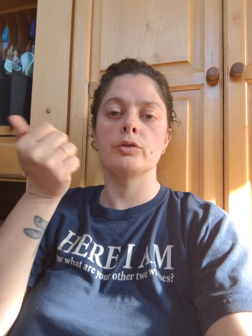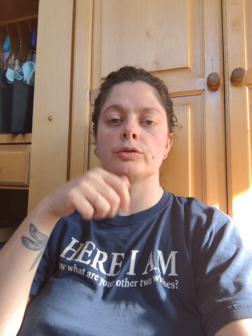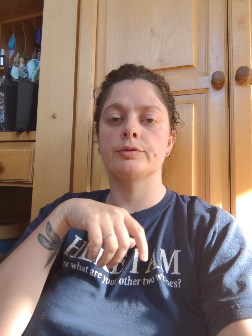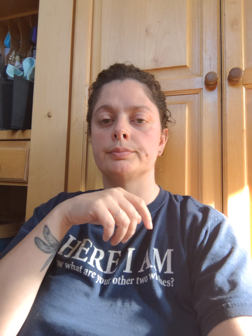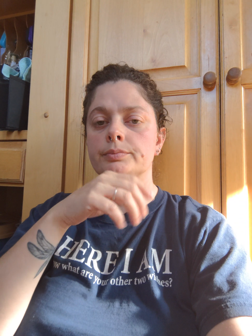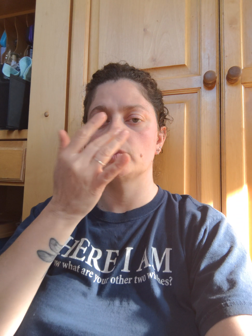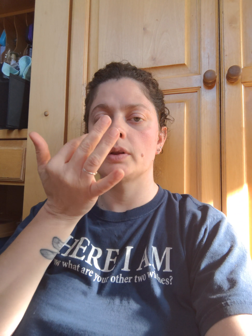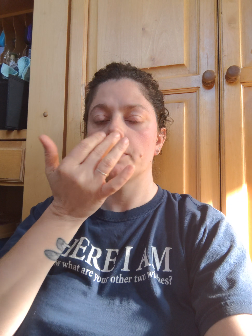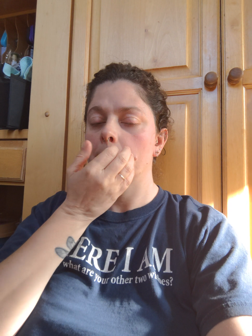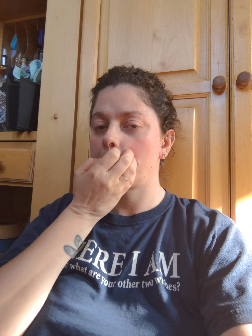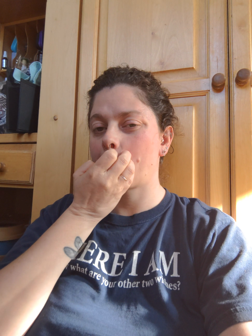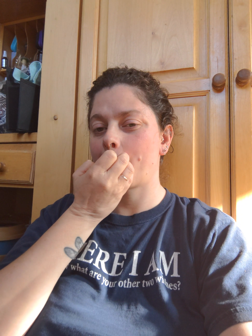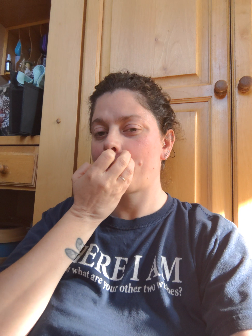wait